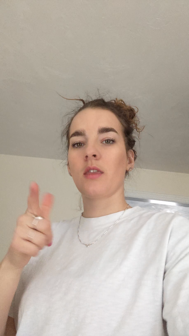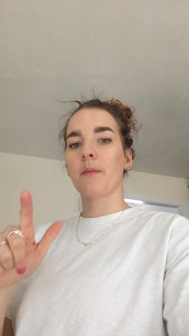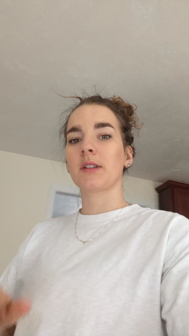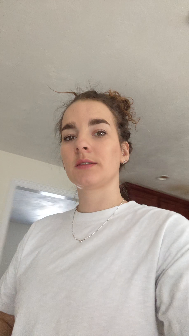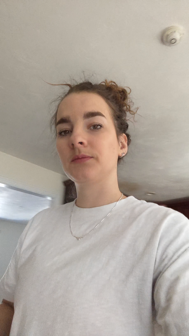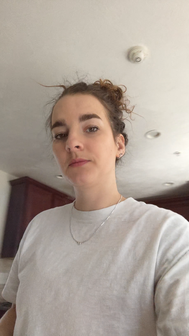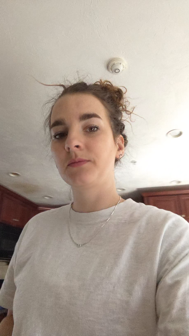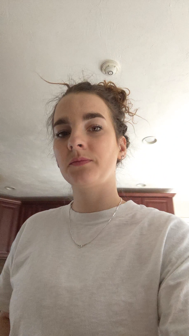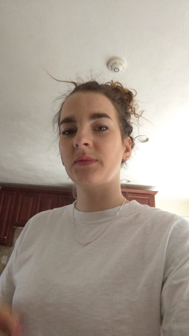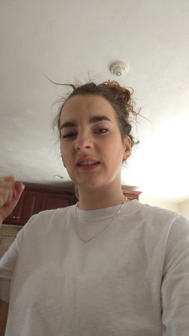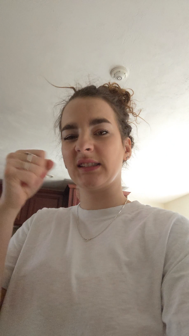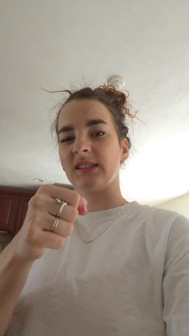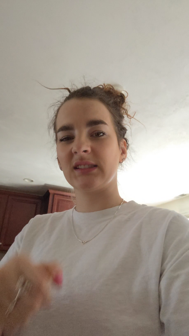hit